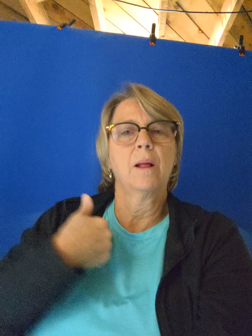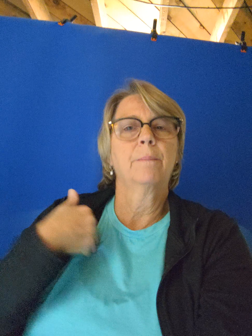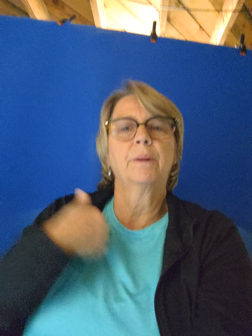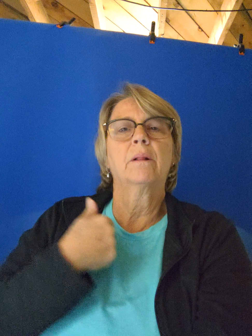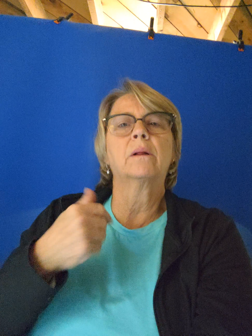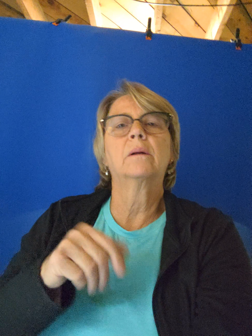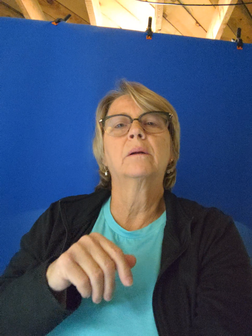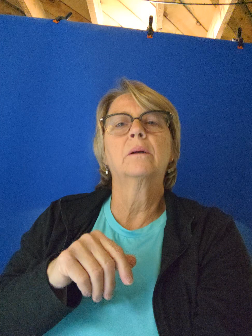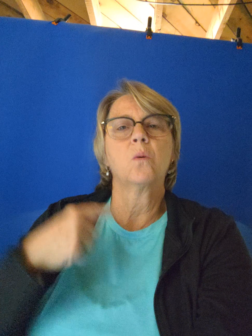animal